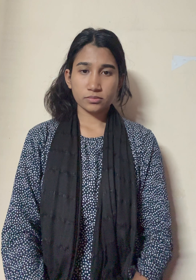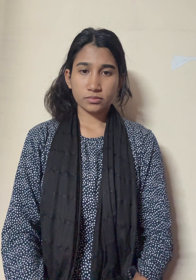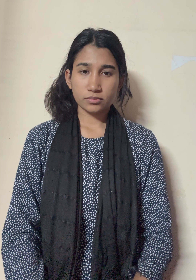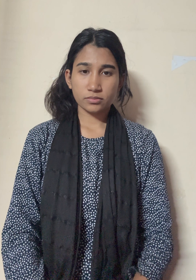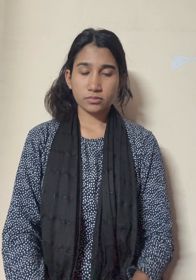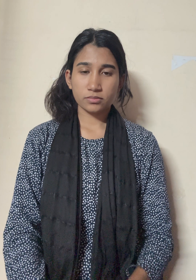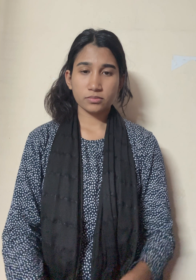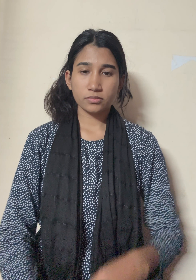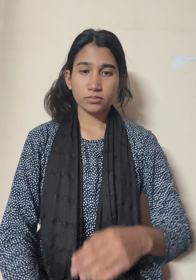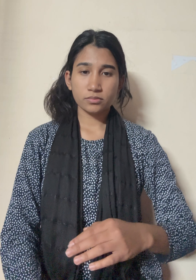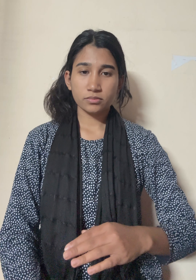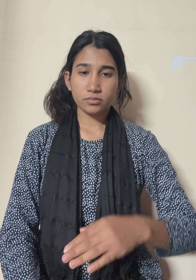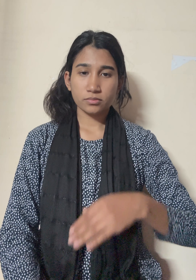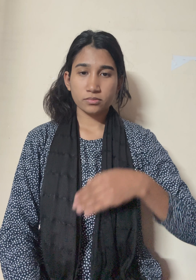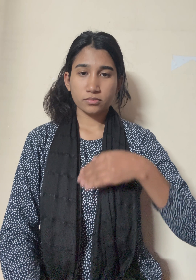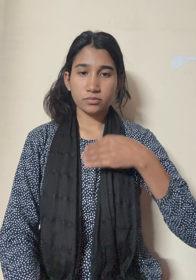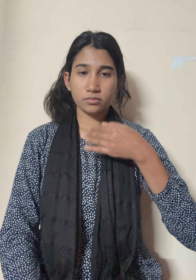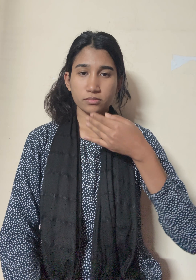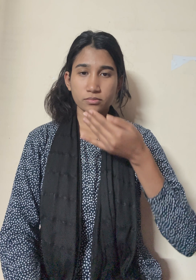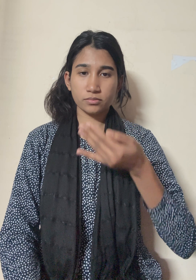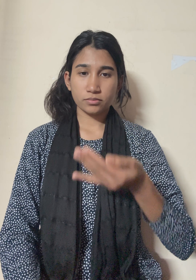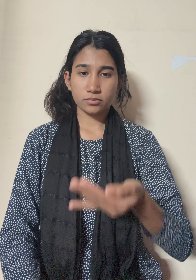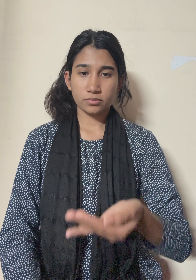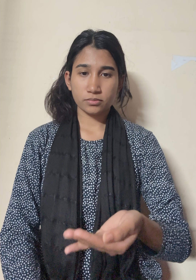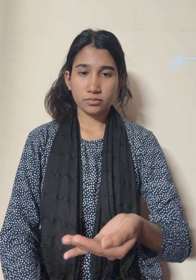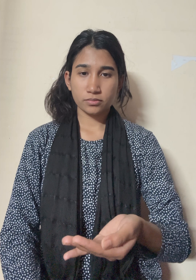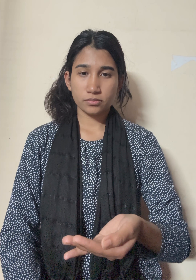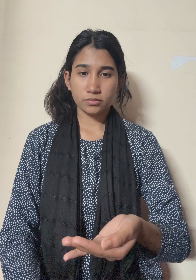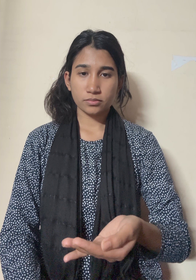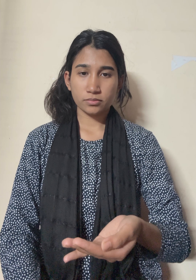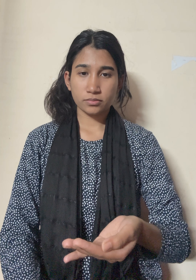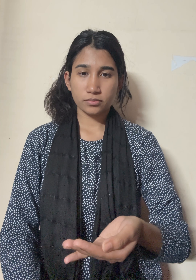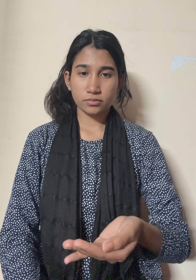পরে